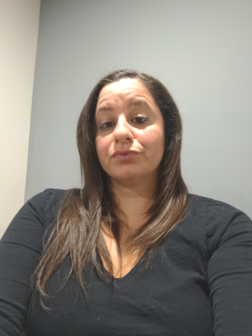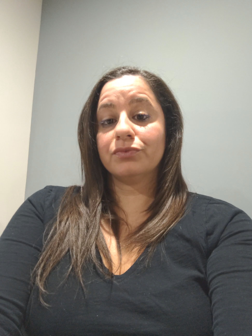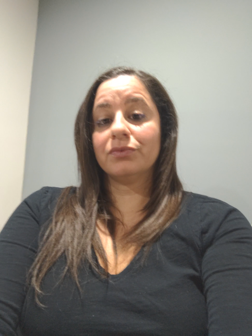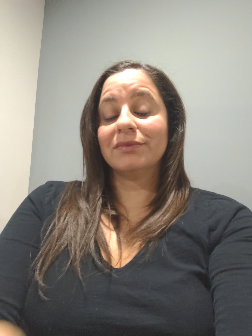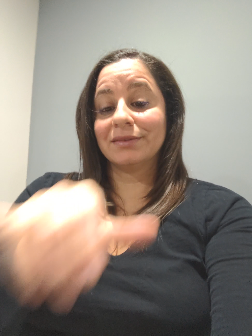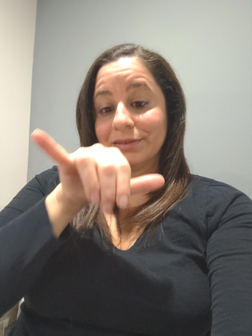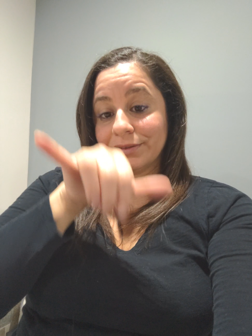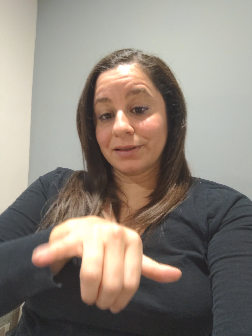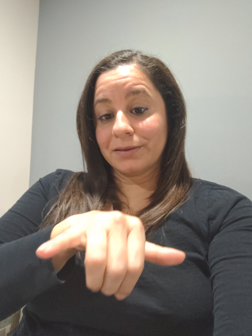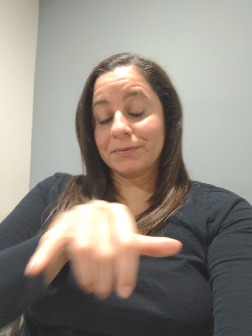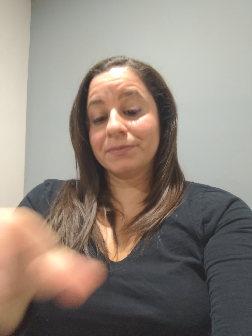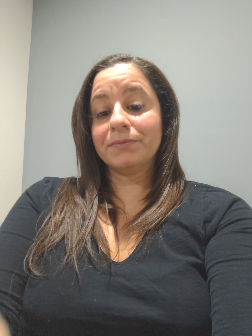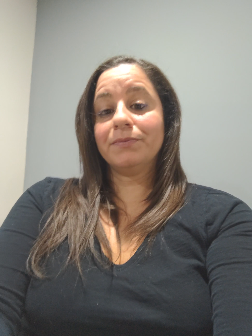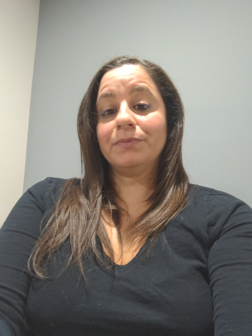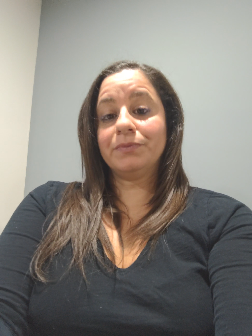stay